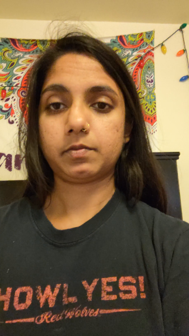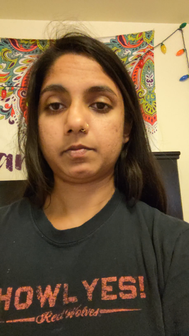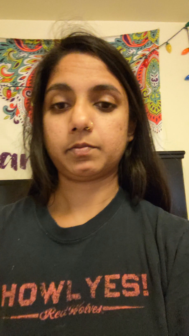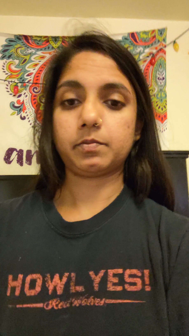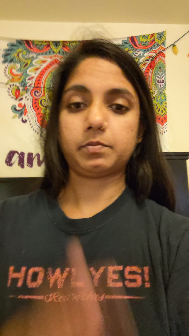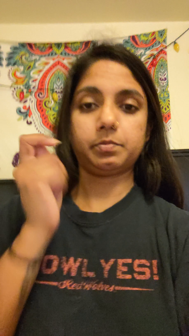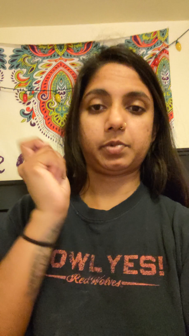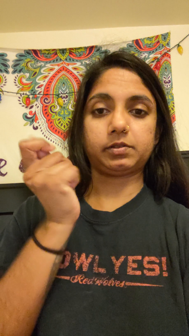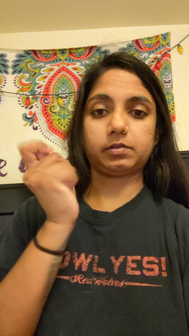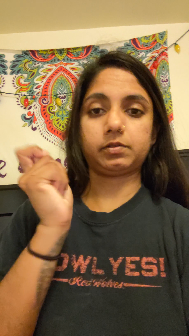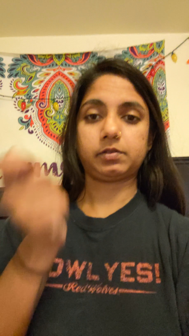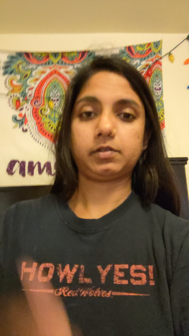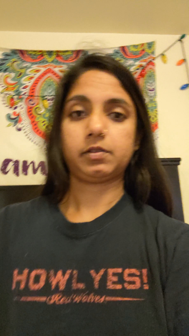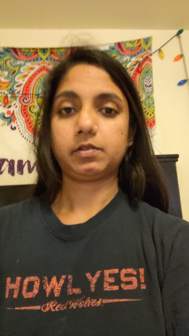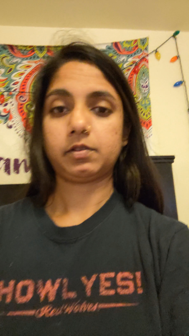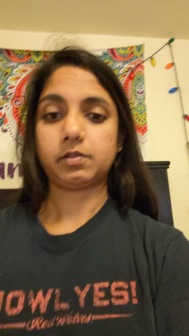bat